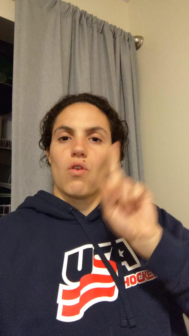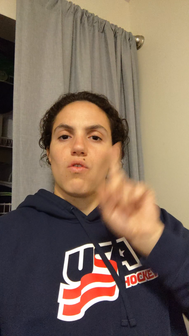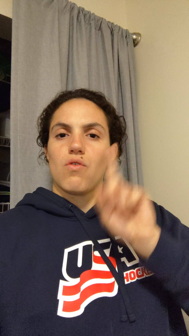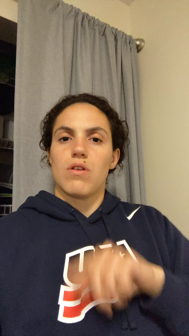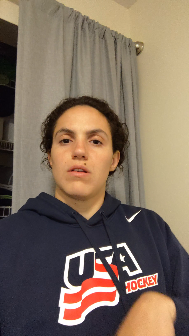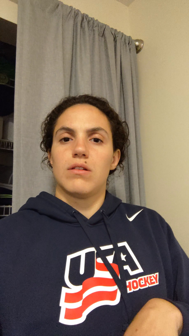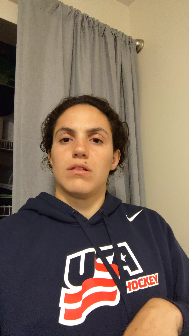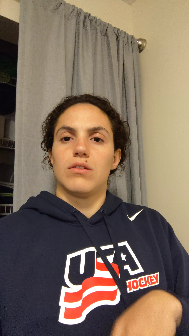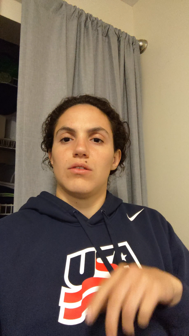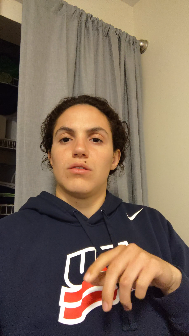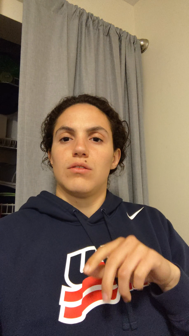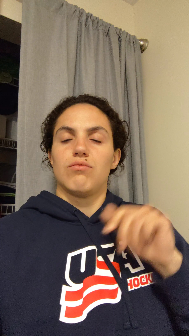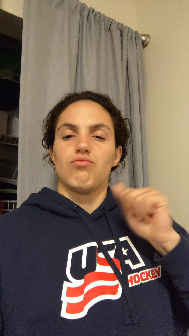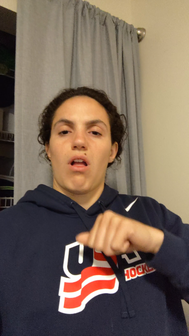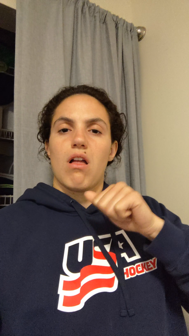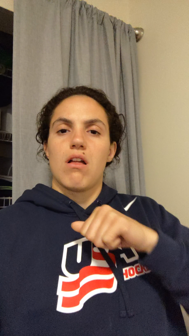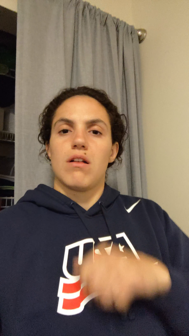rock